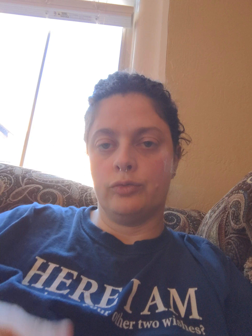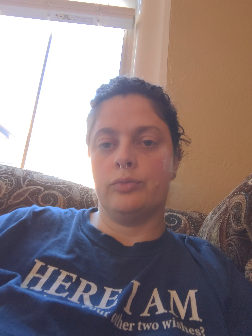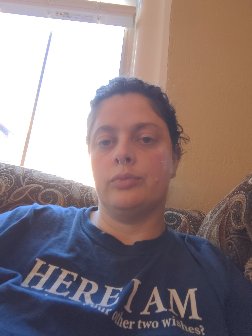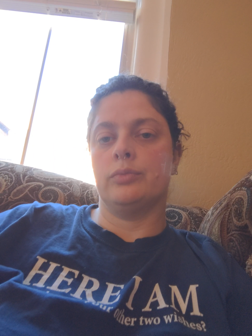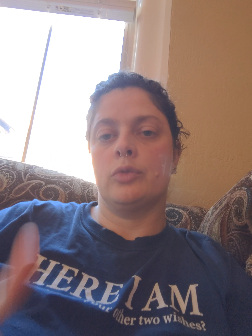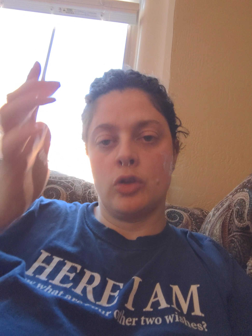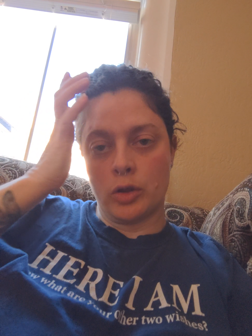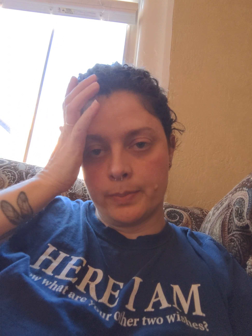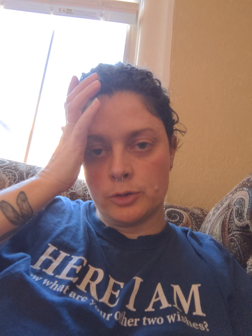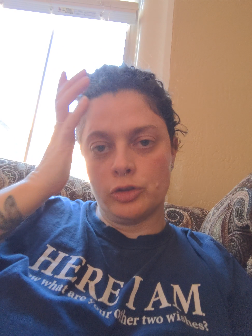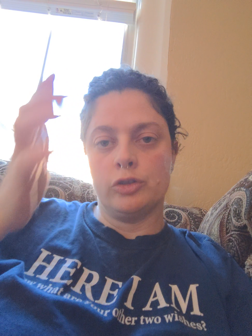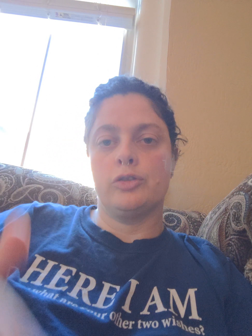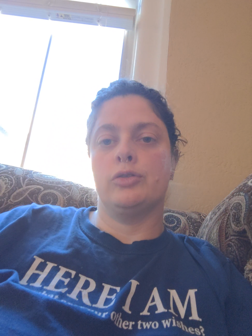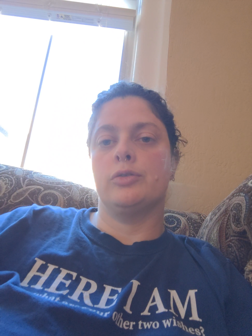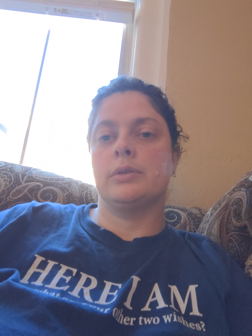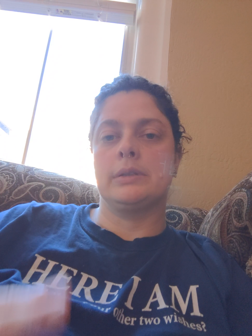garbage